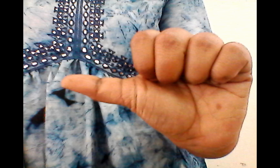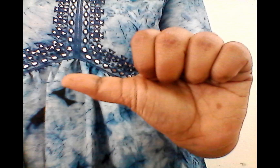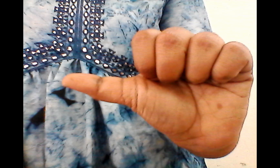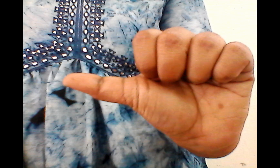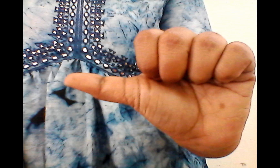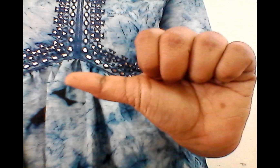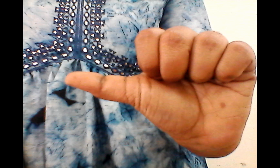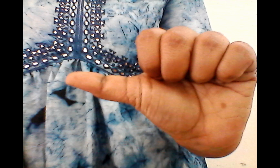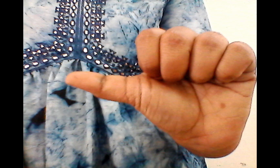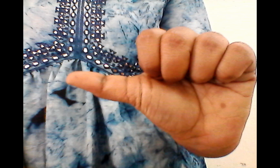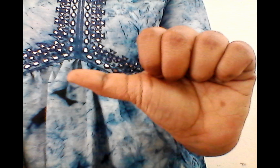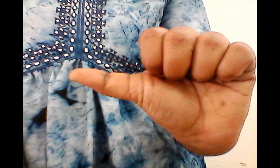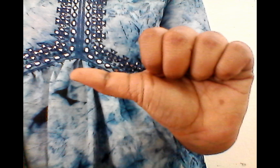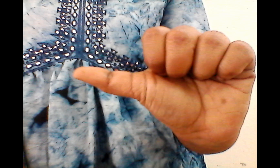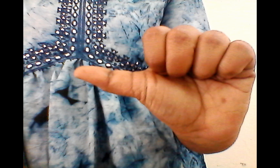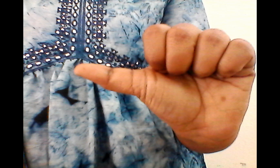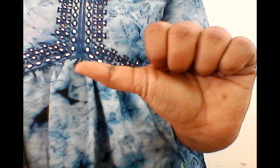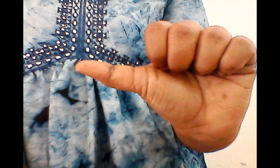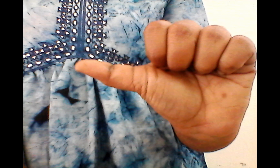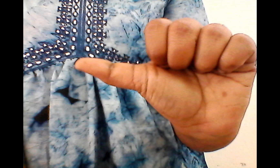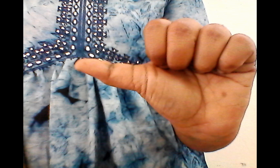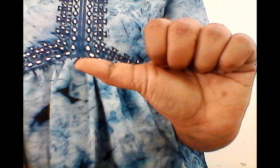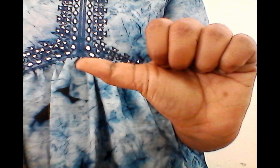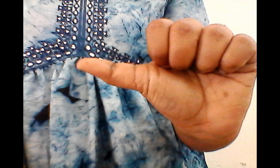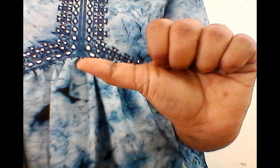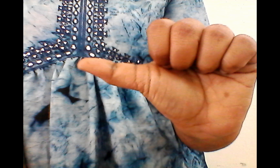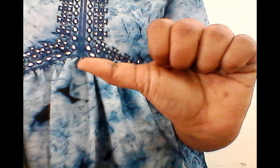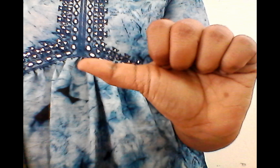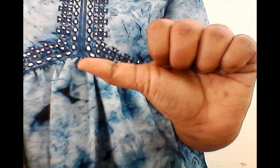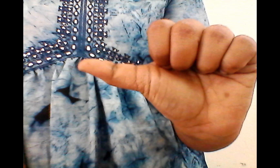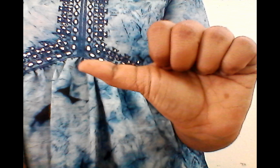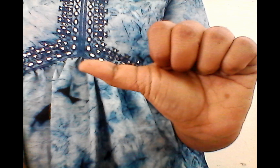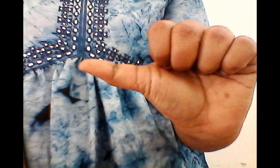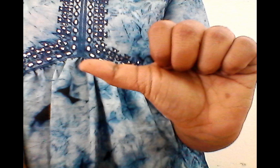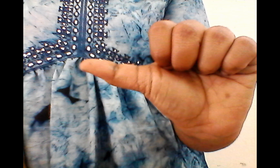എ